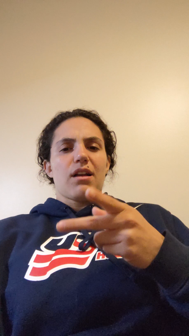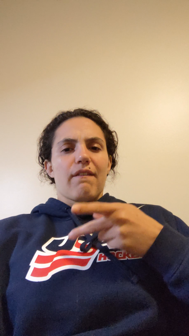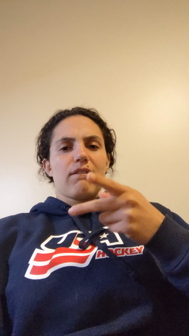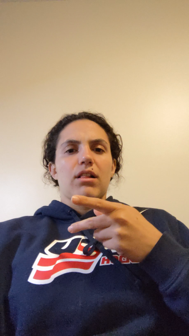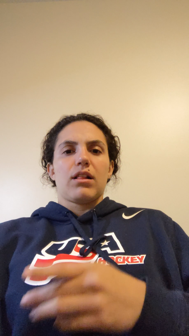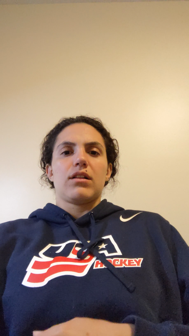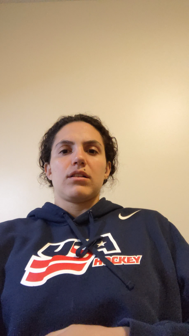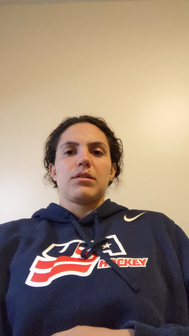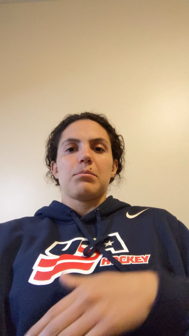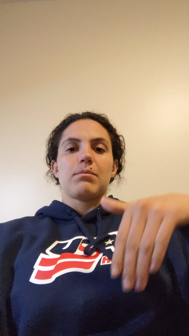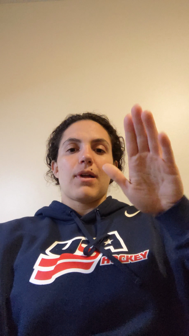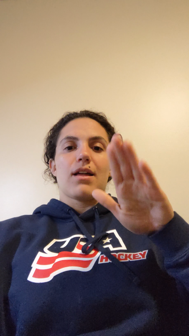paint